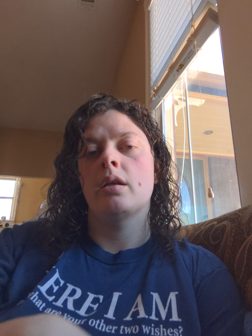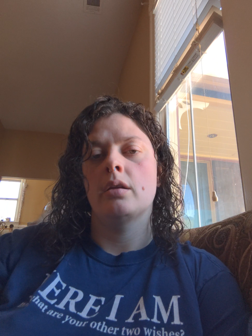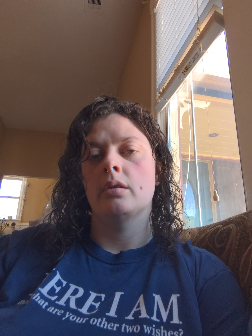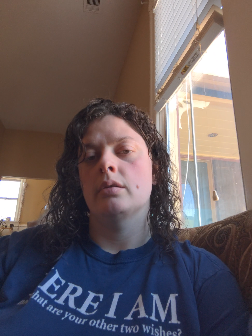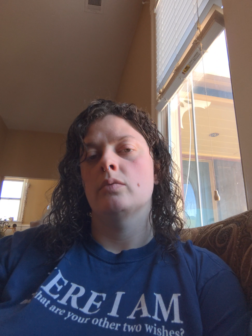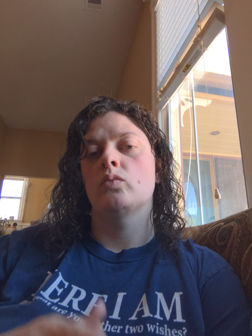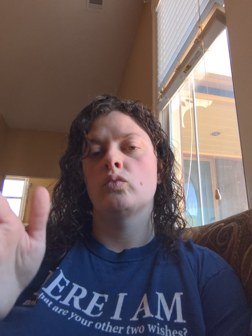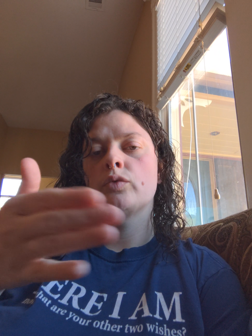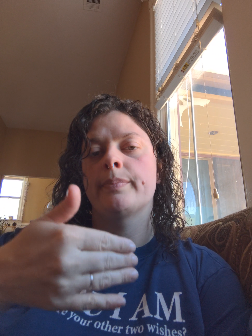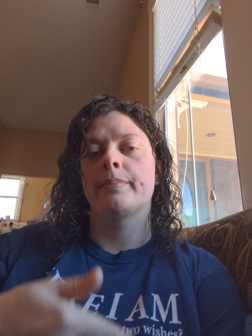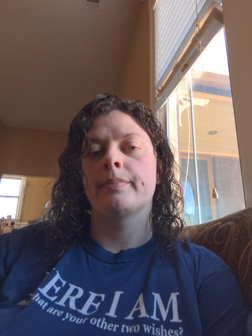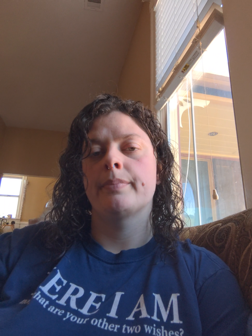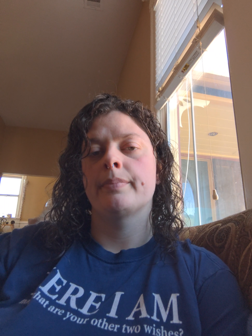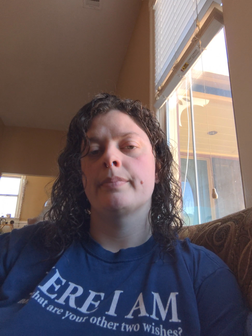room